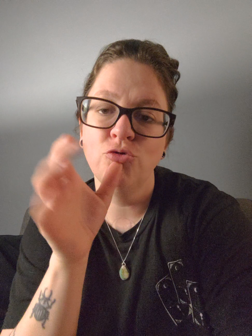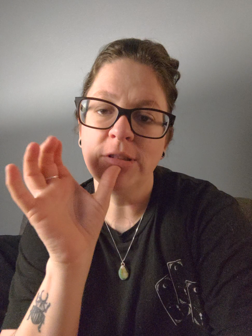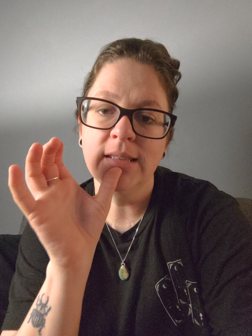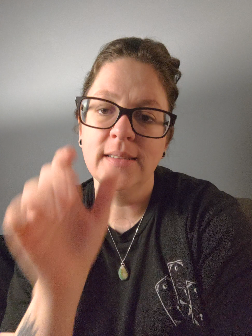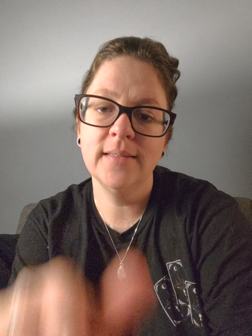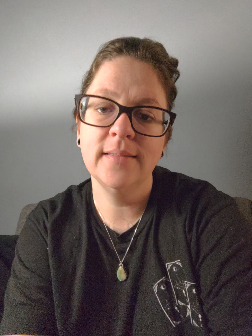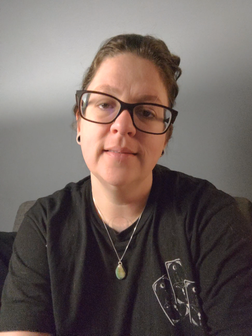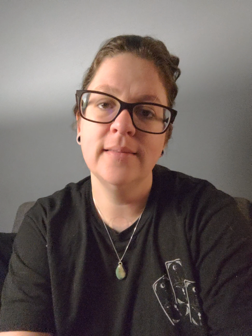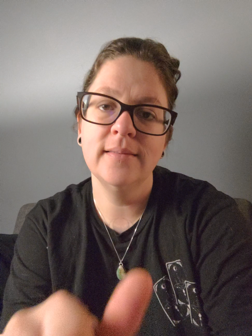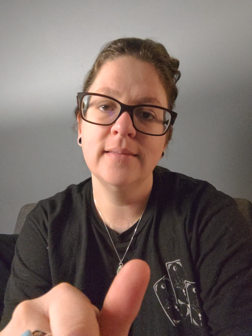drink